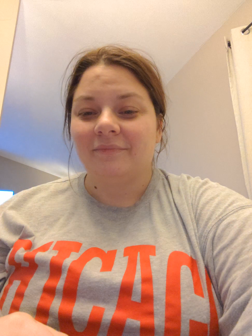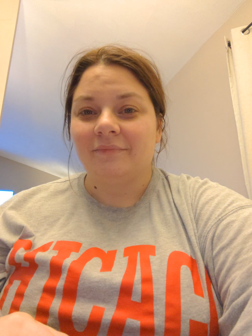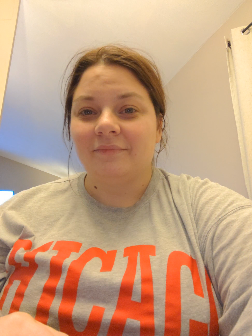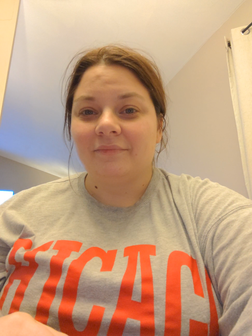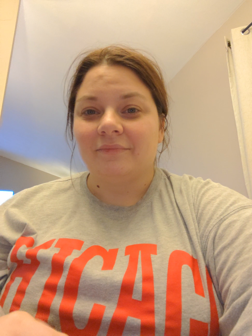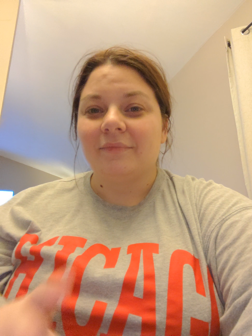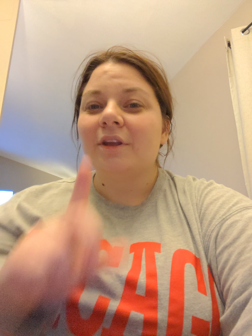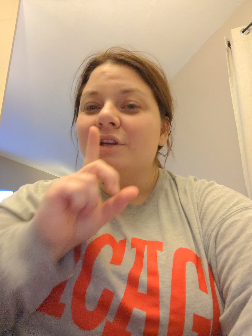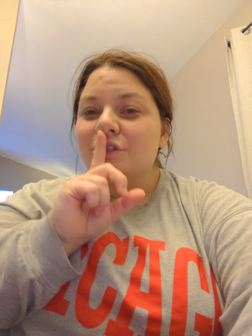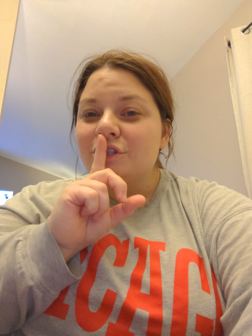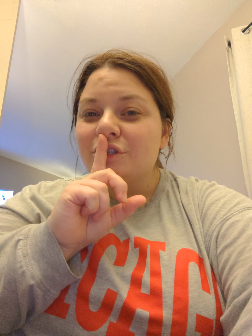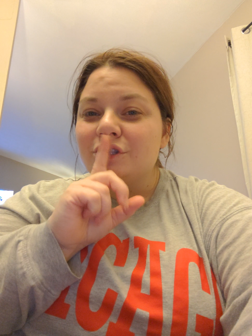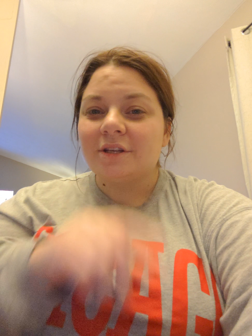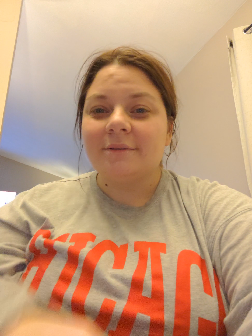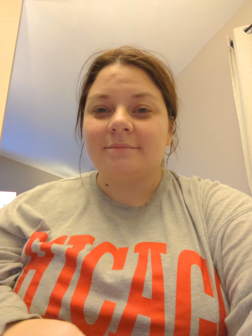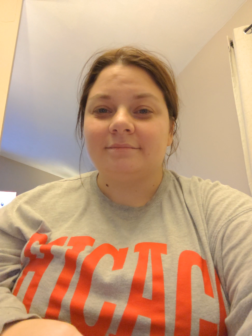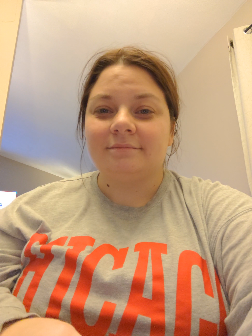shhh